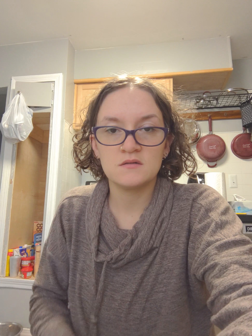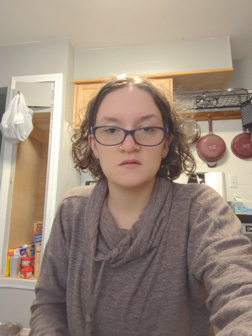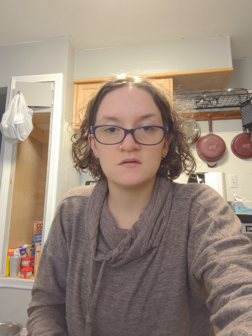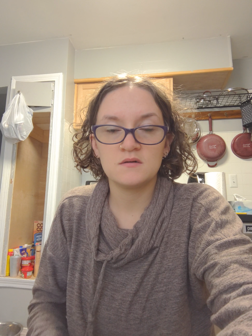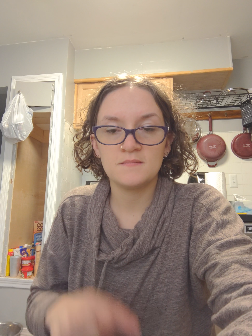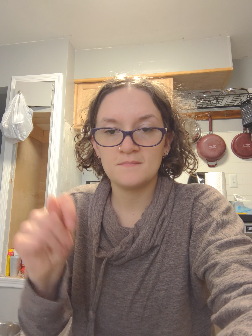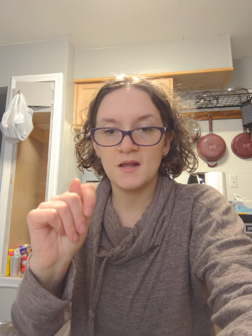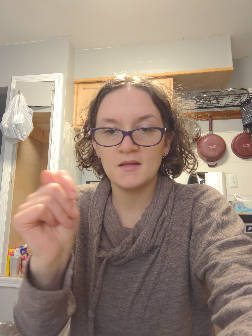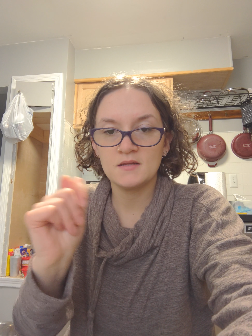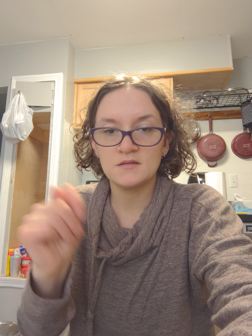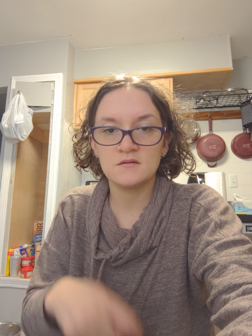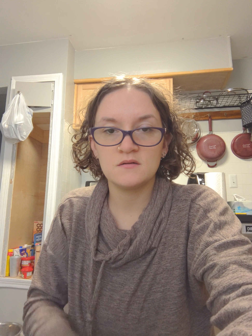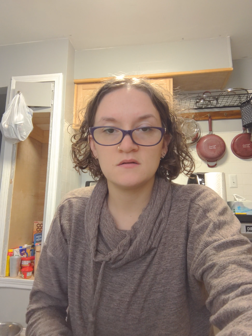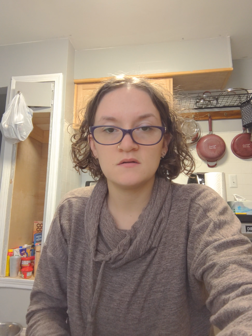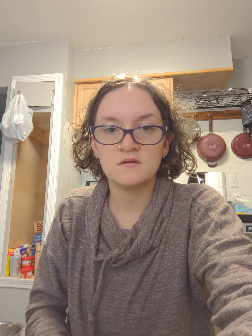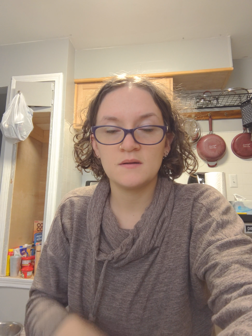potty